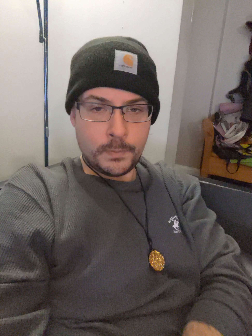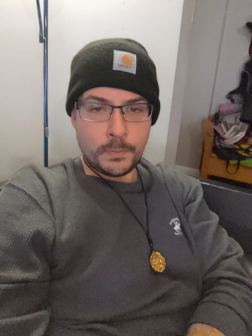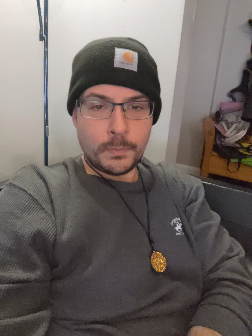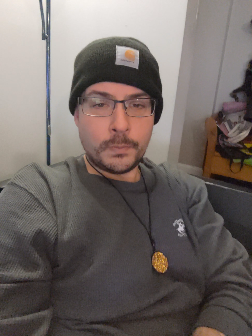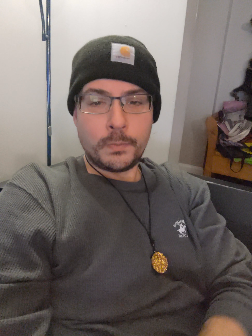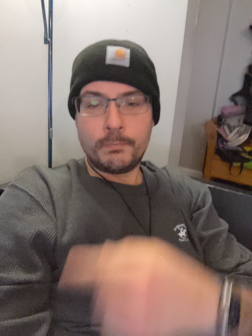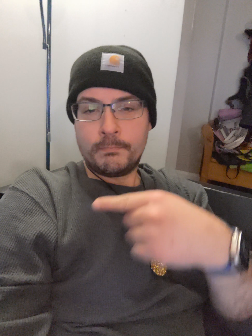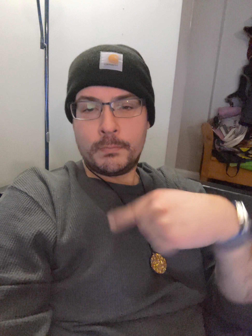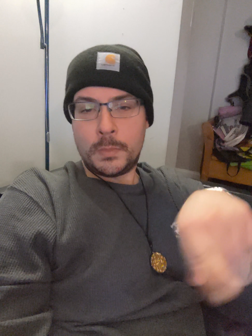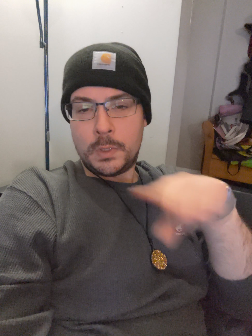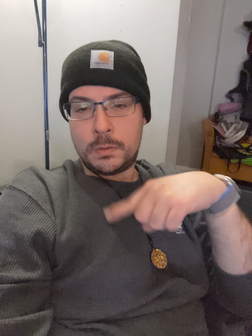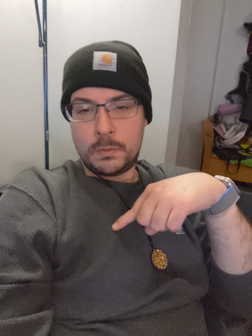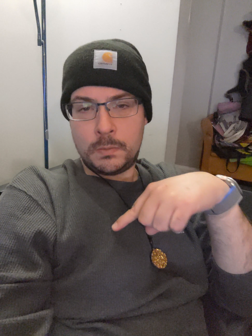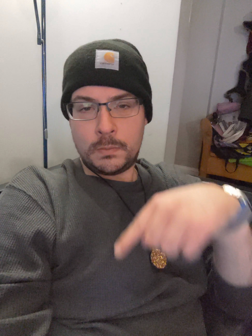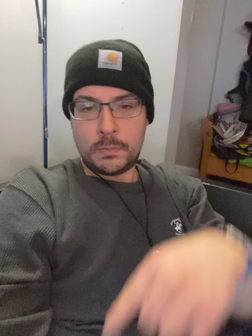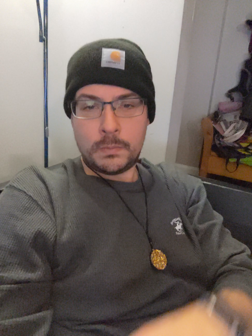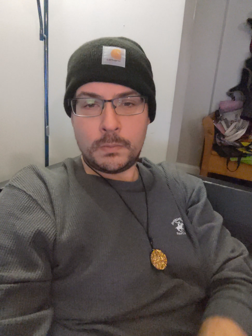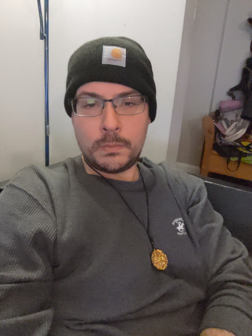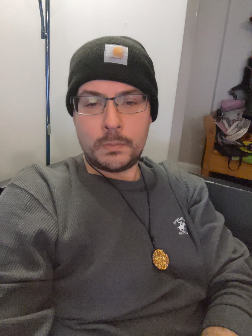we